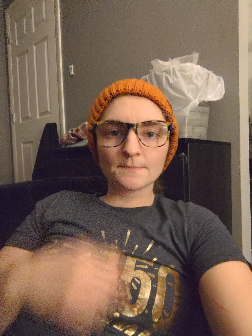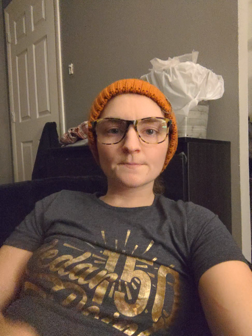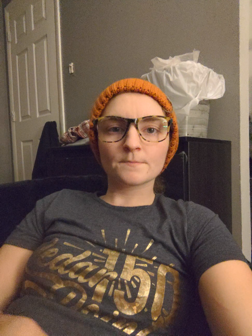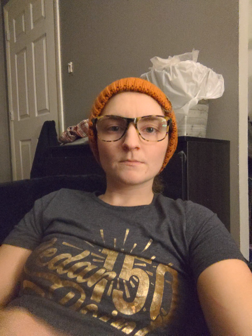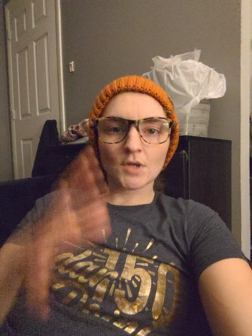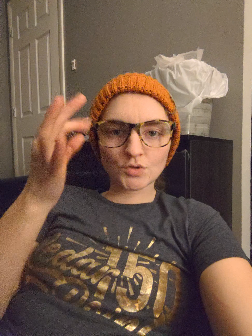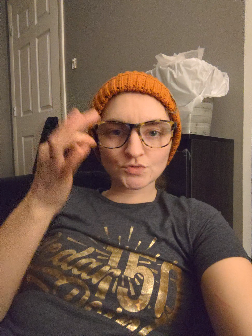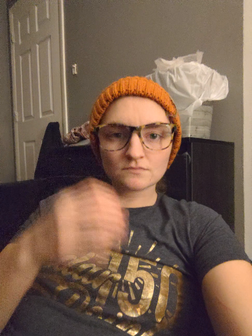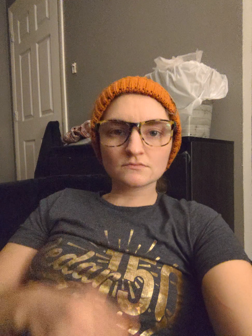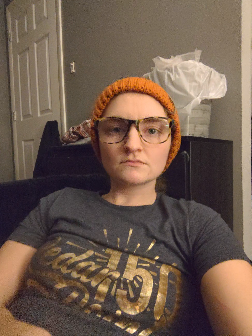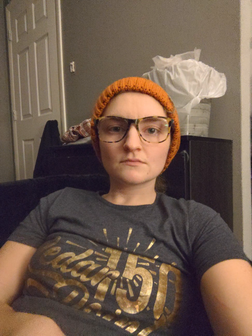hair